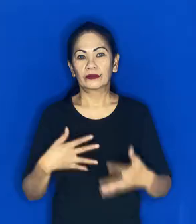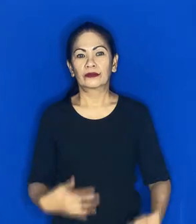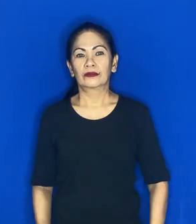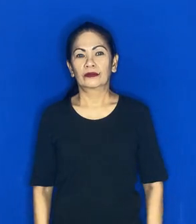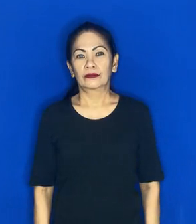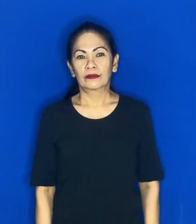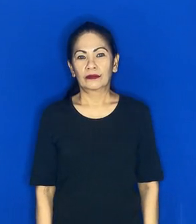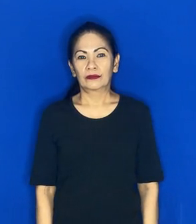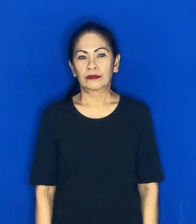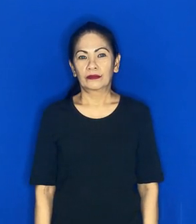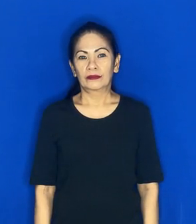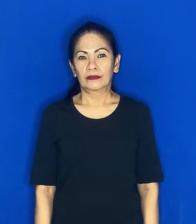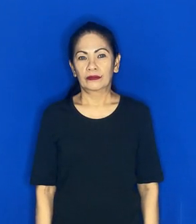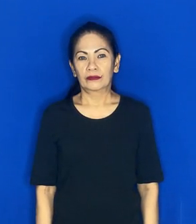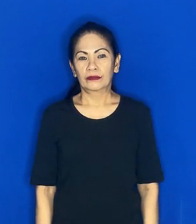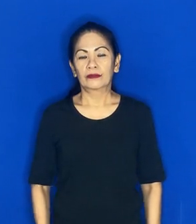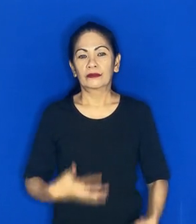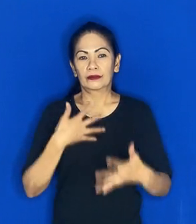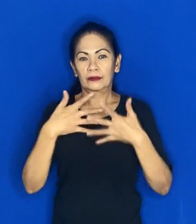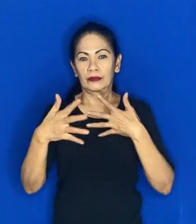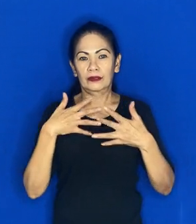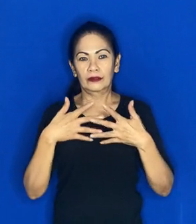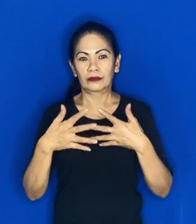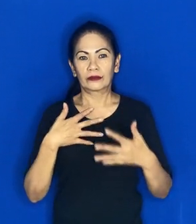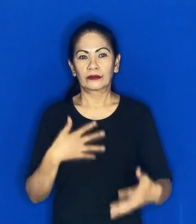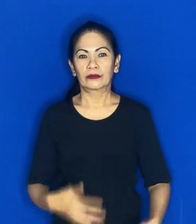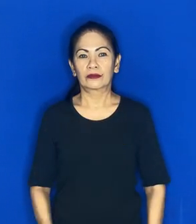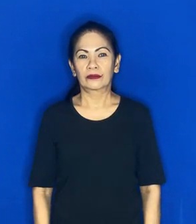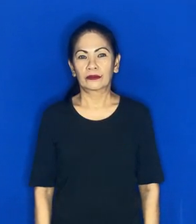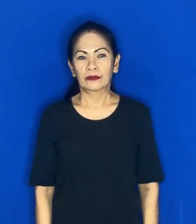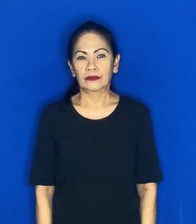brown